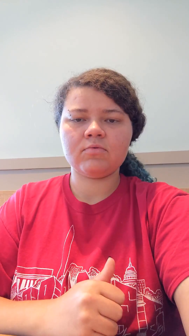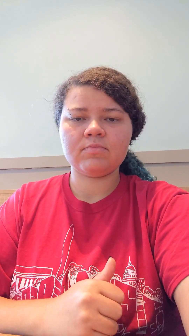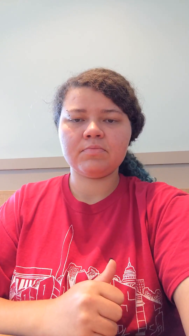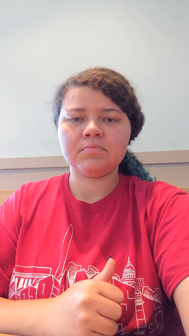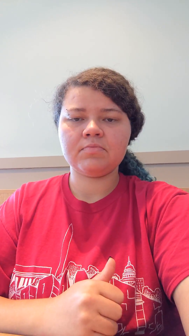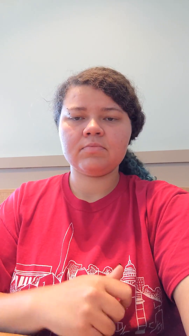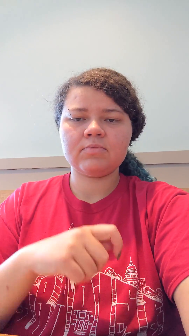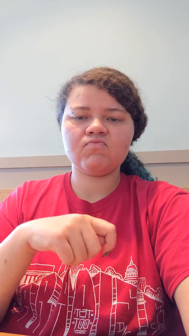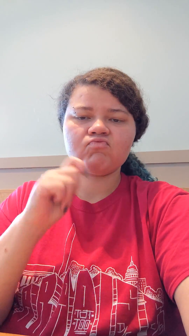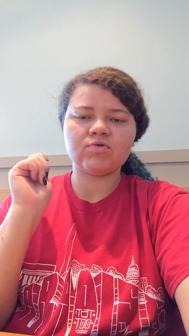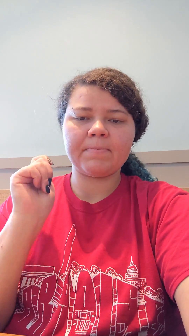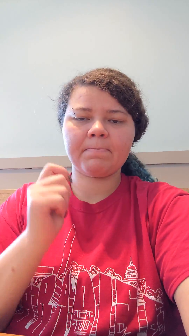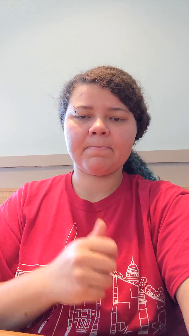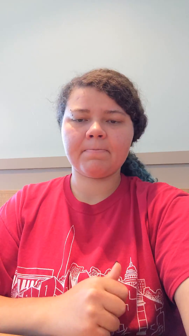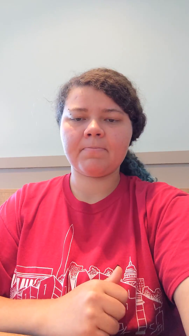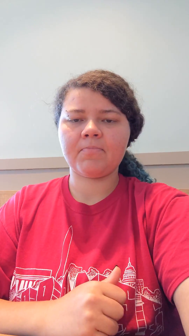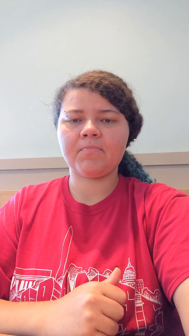rip